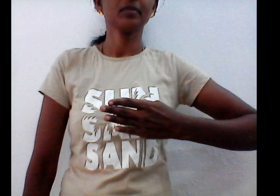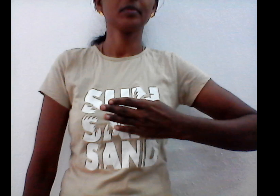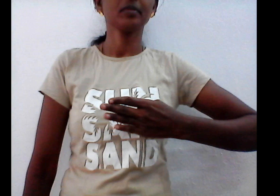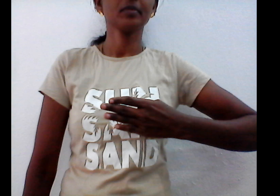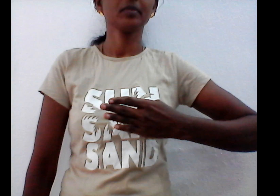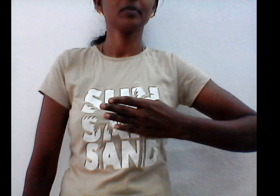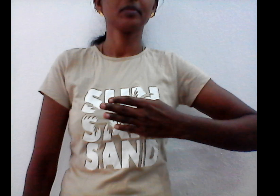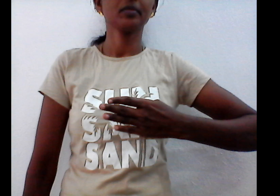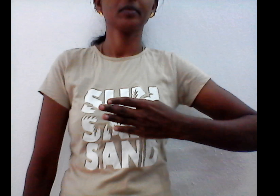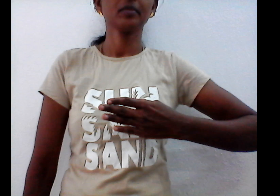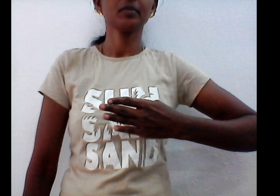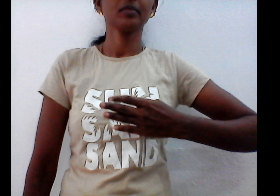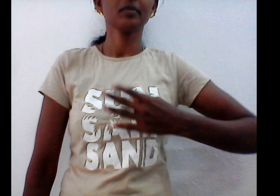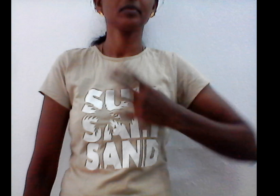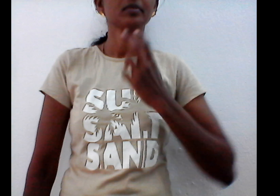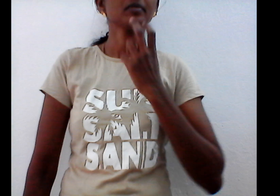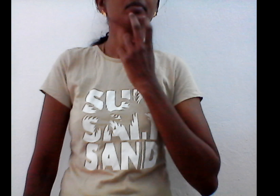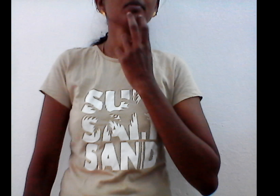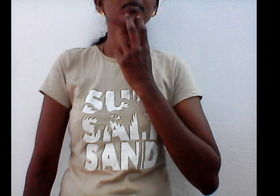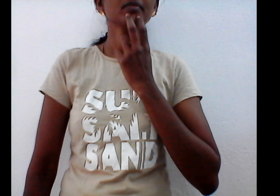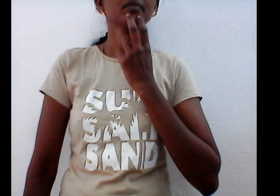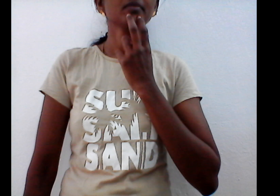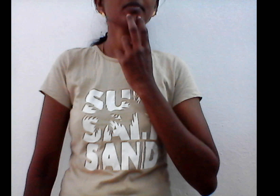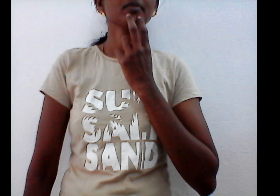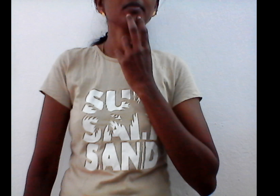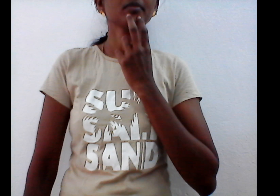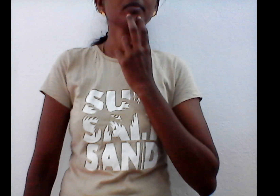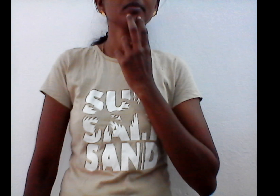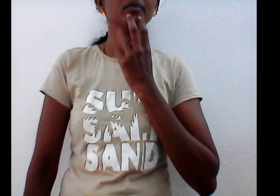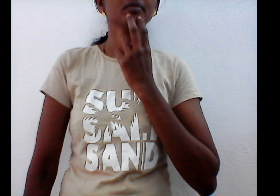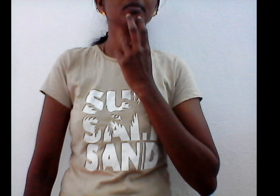അഃ